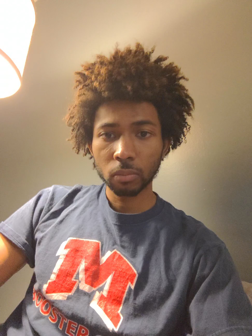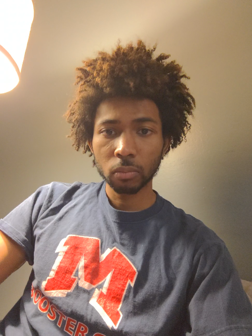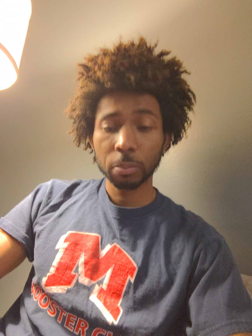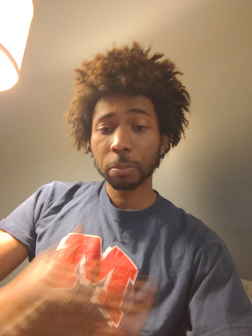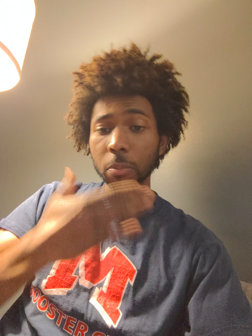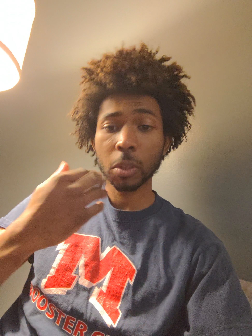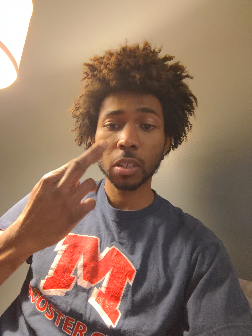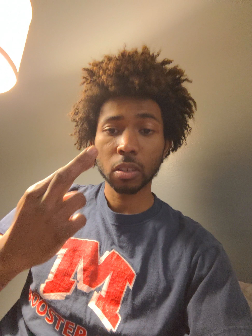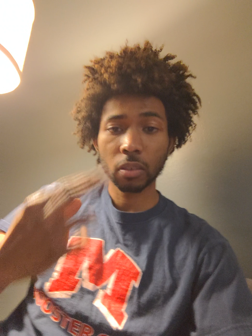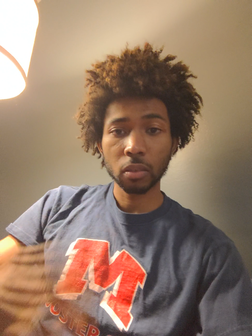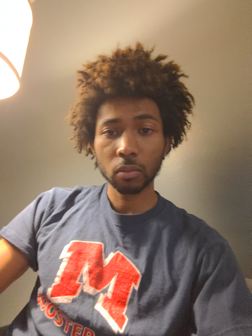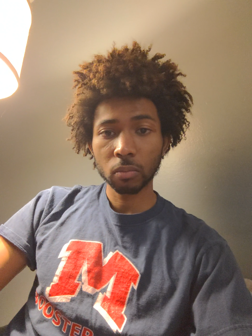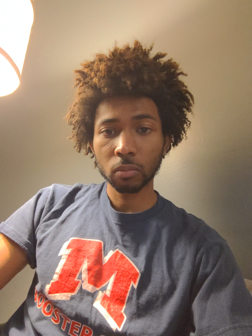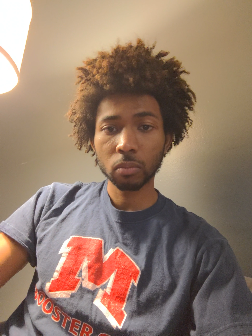beside